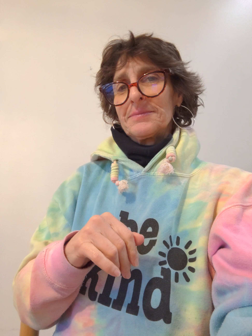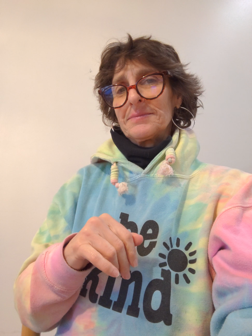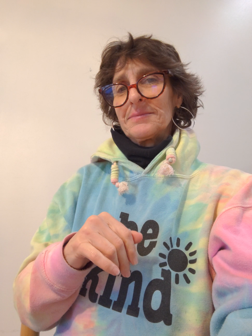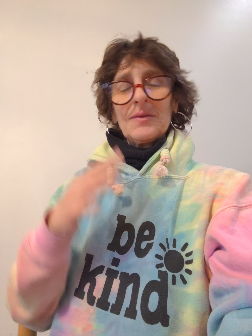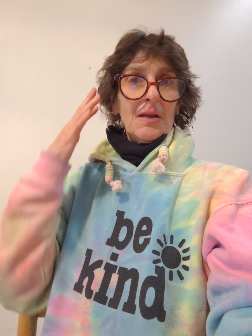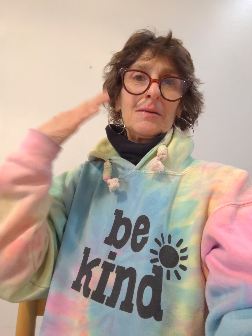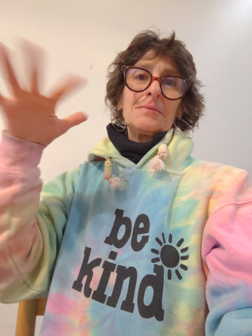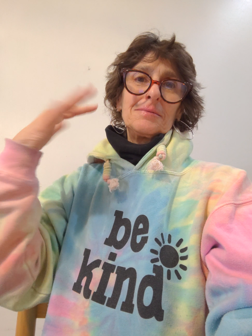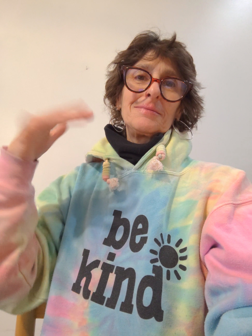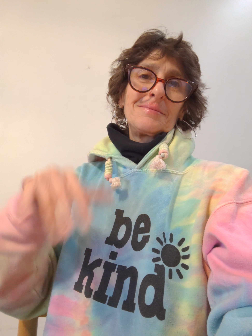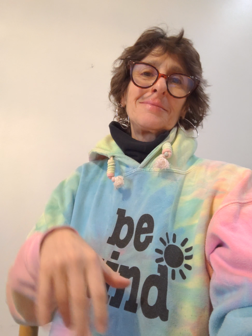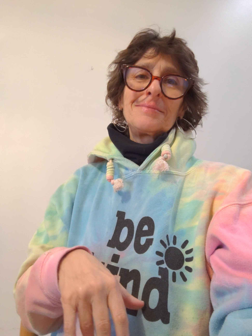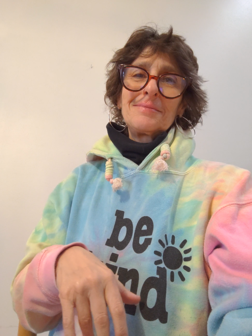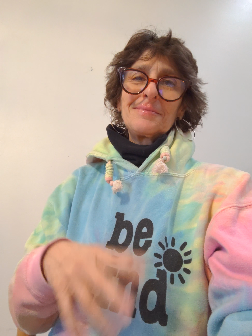noisy